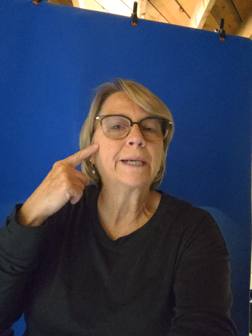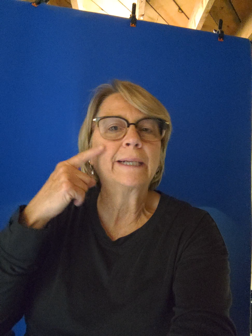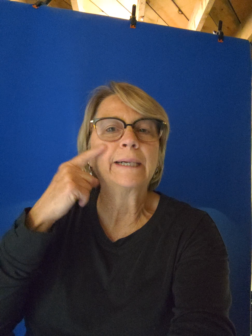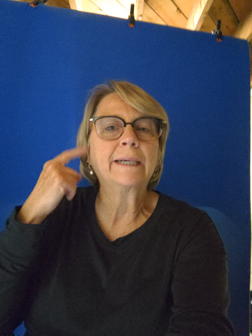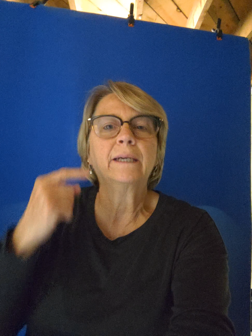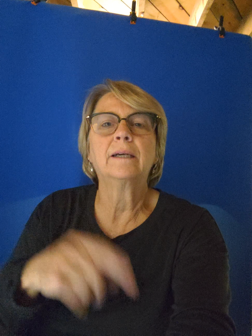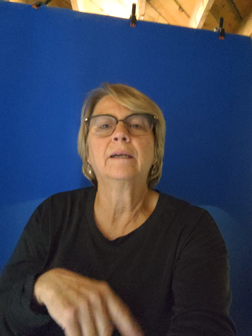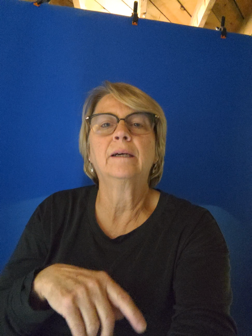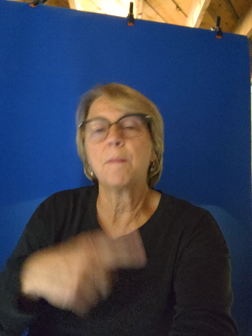cheek